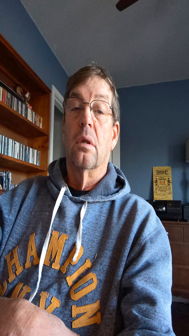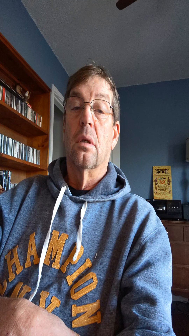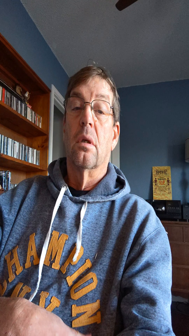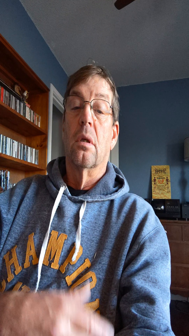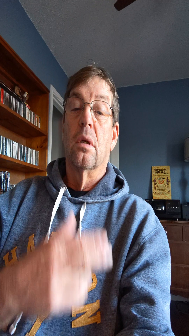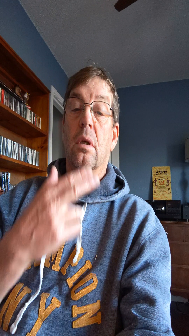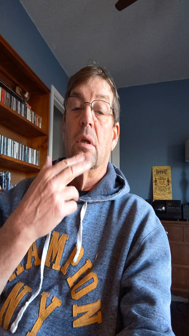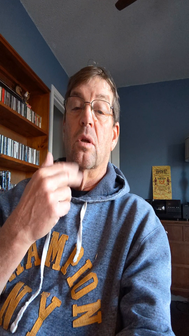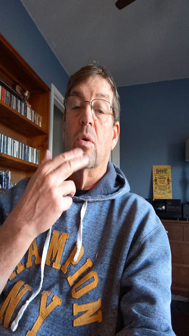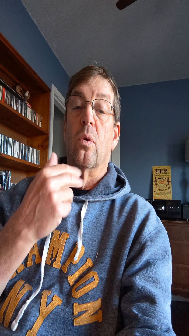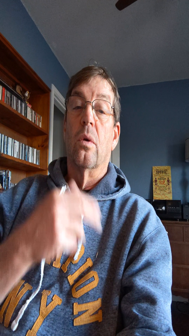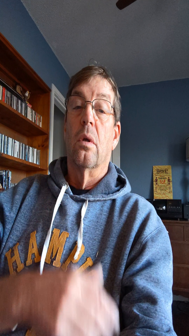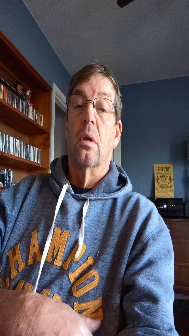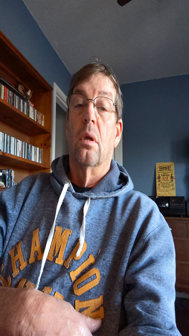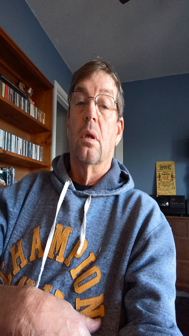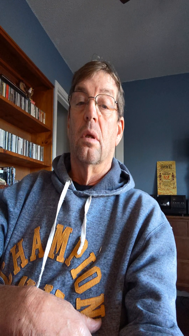cute